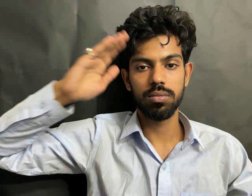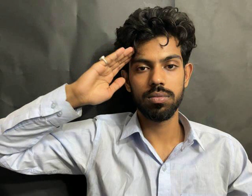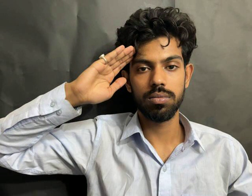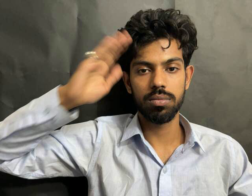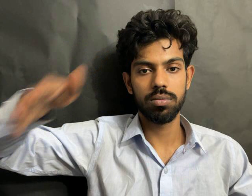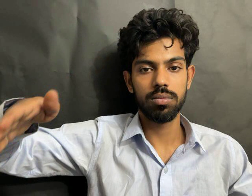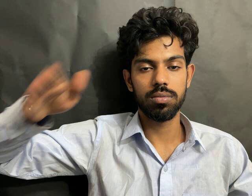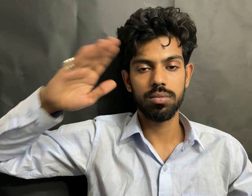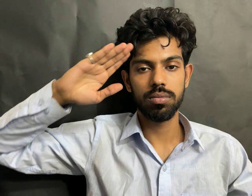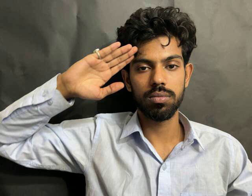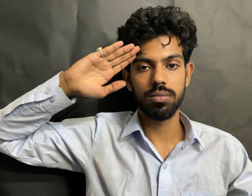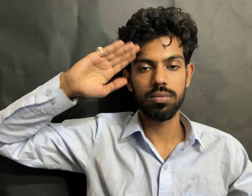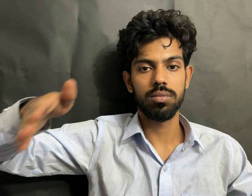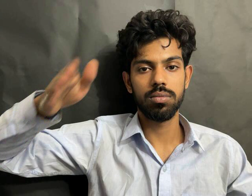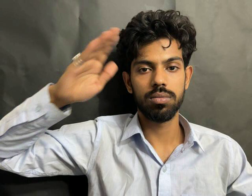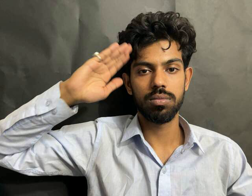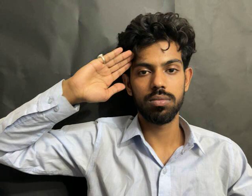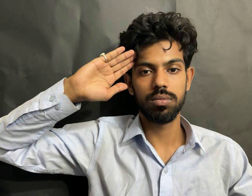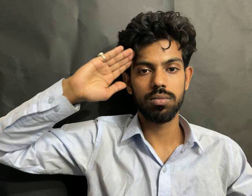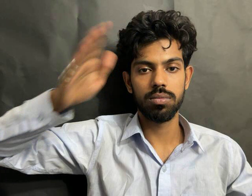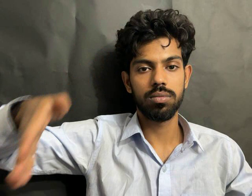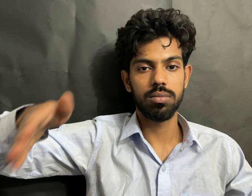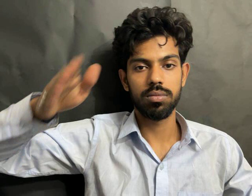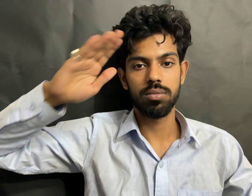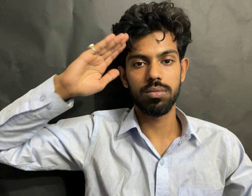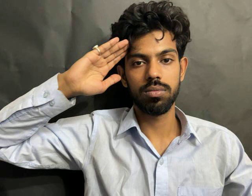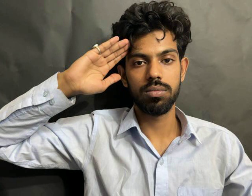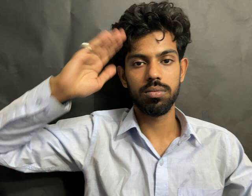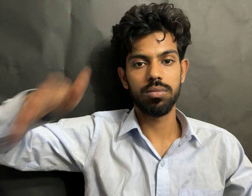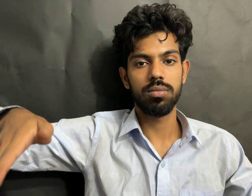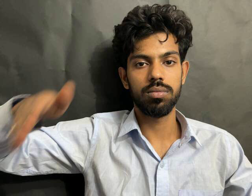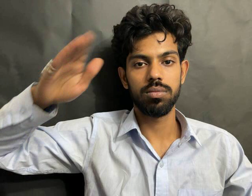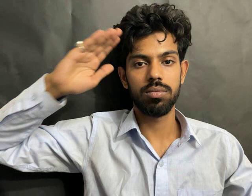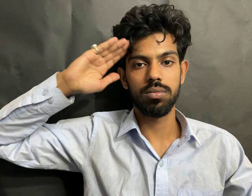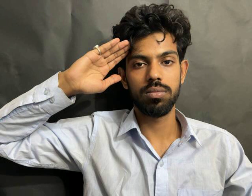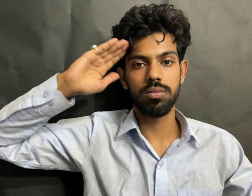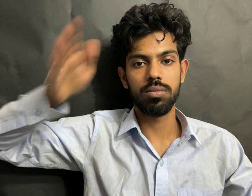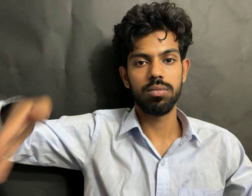hello